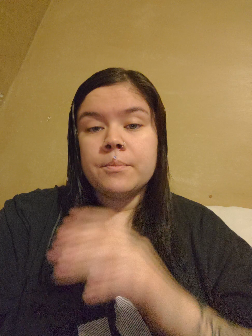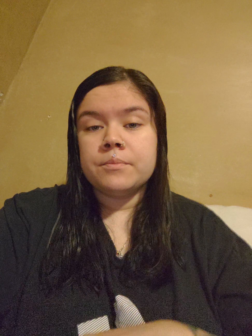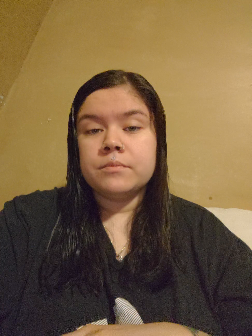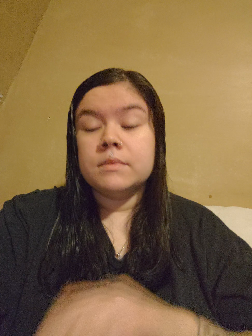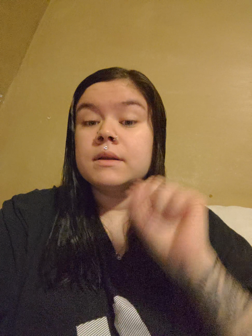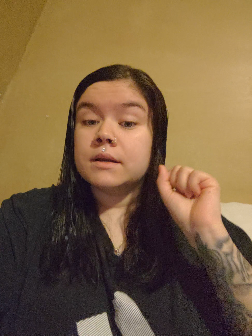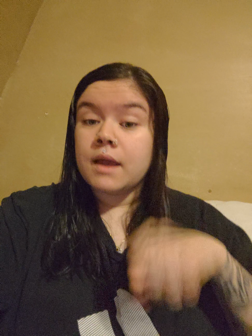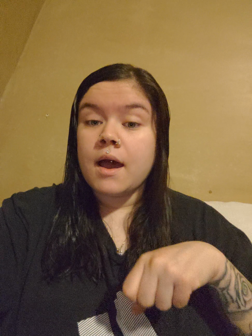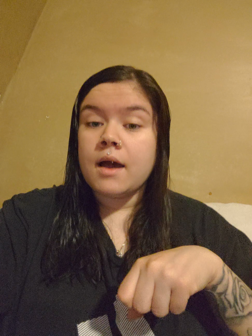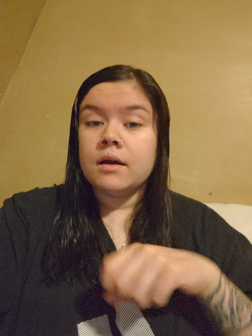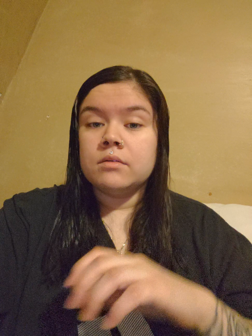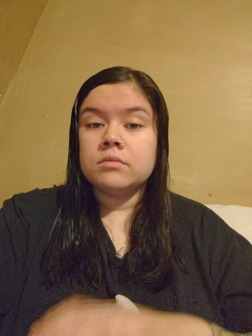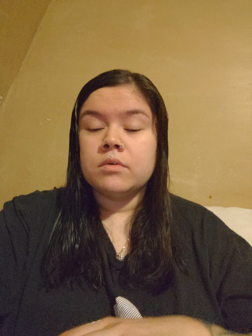can